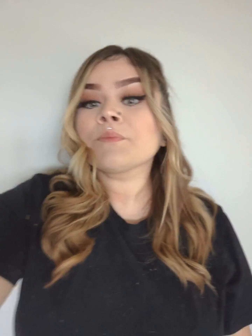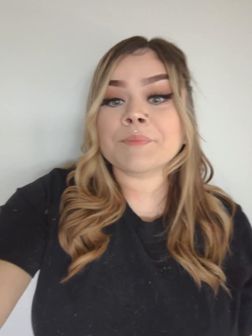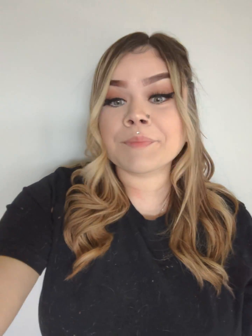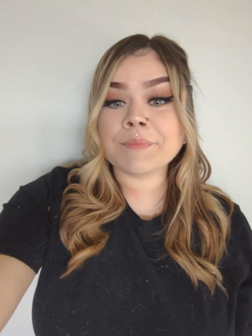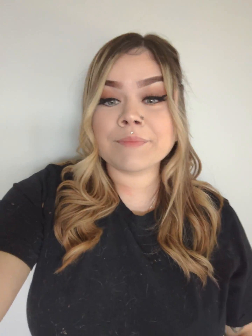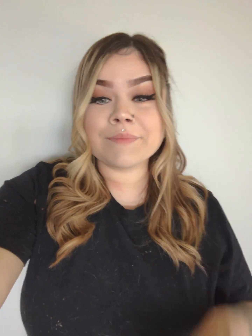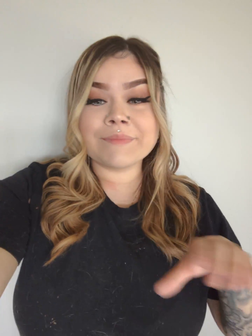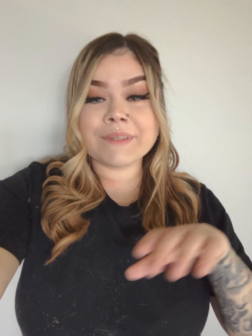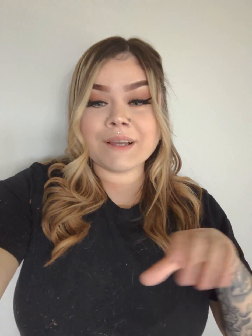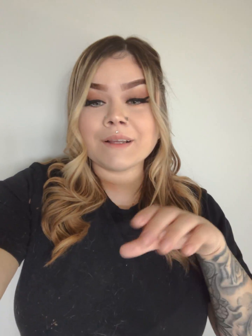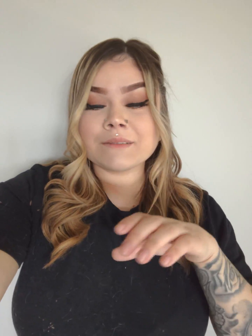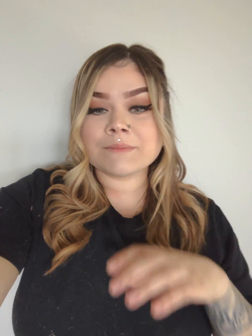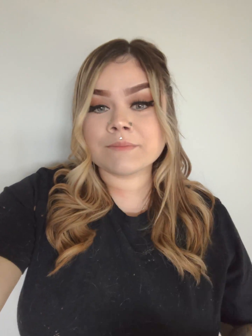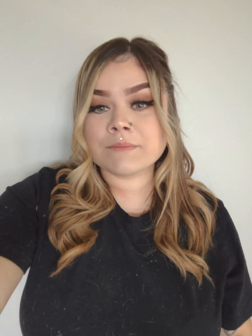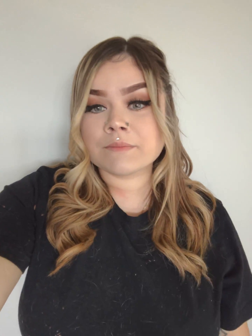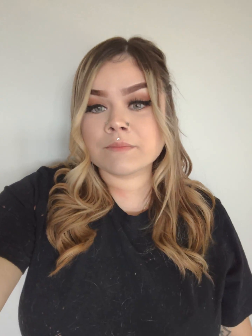does